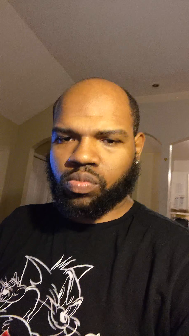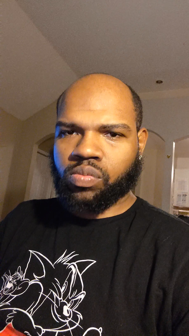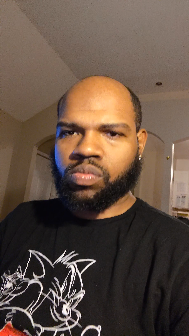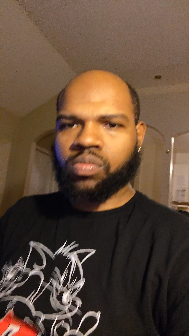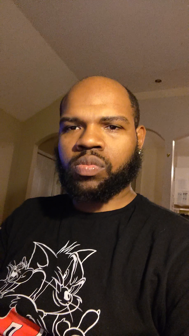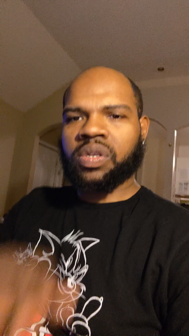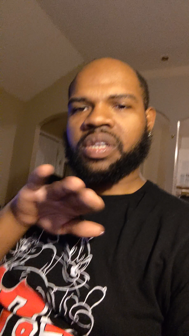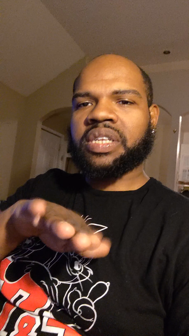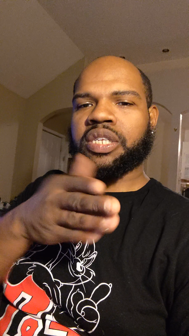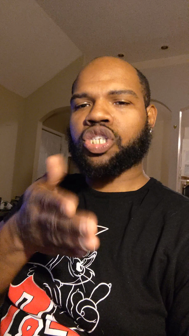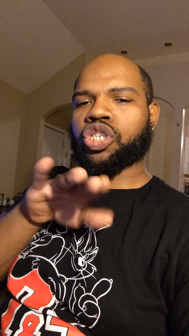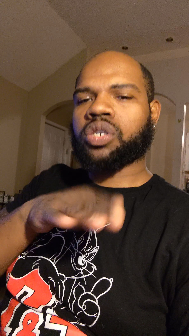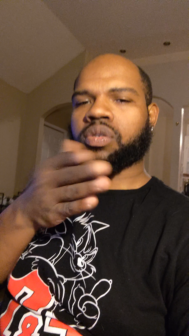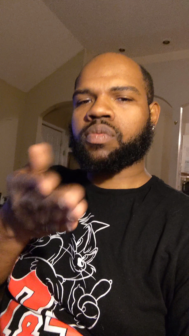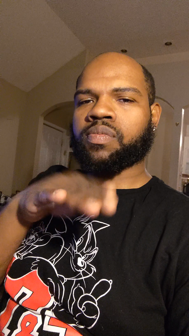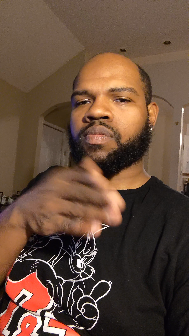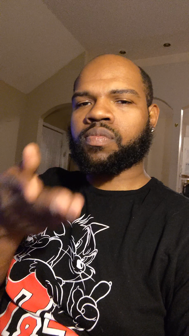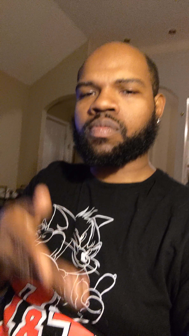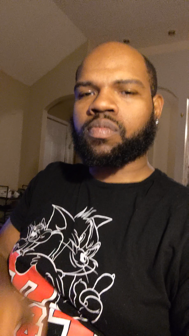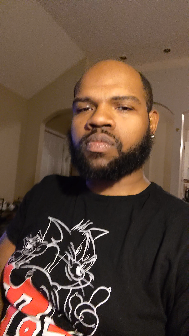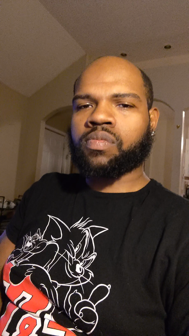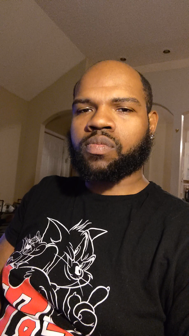kitchen